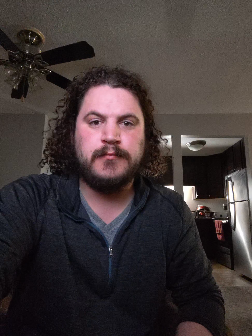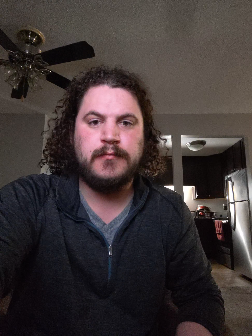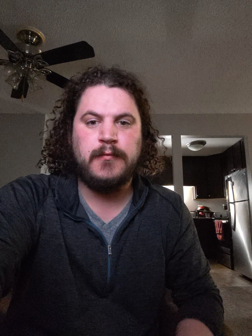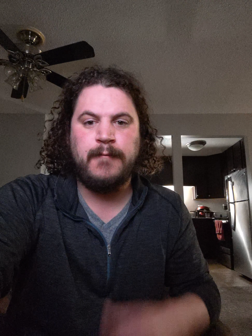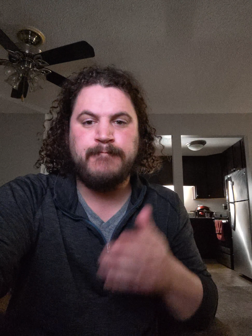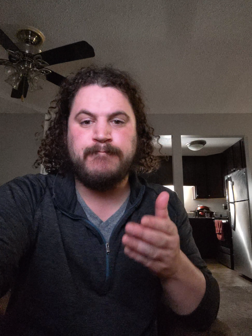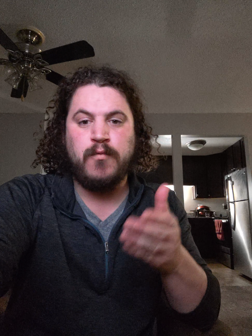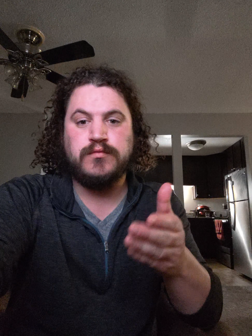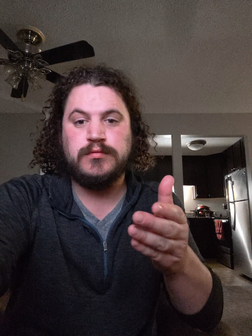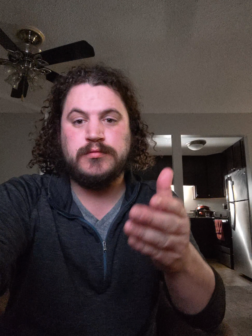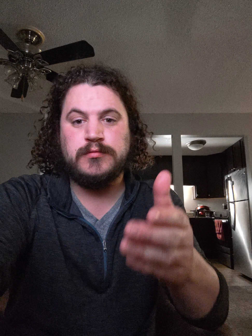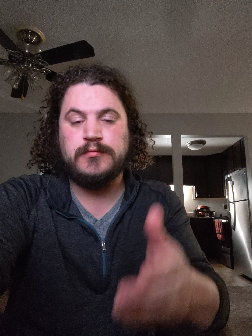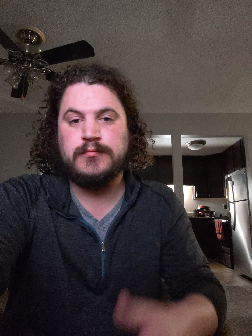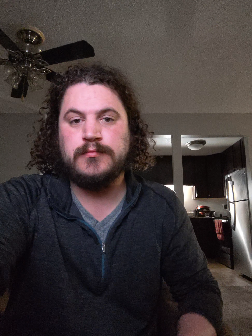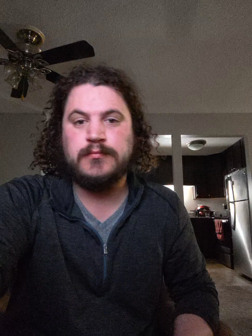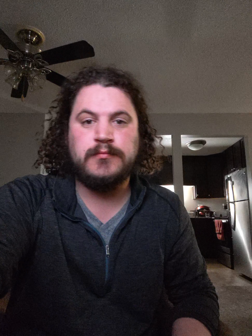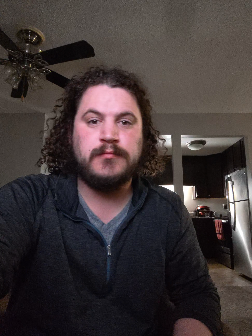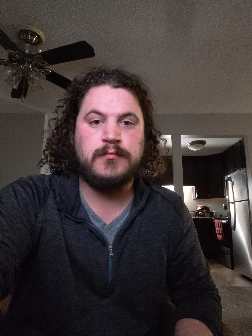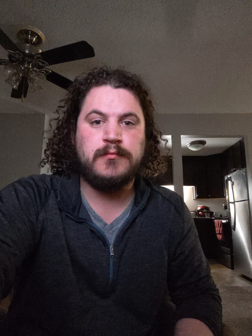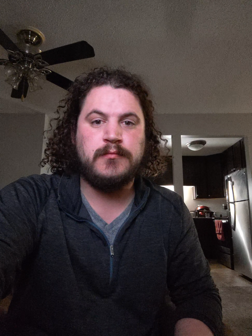boat